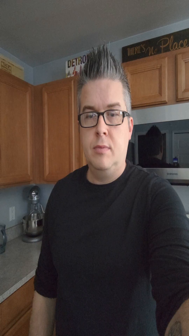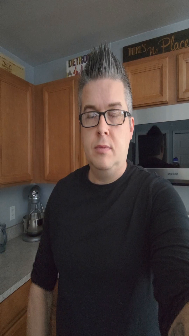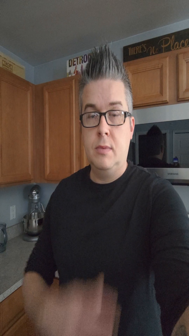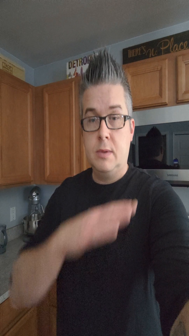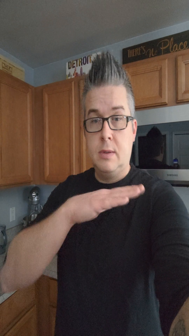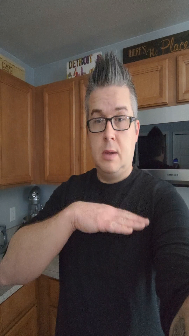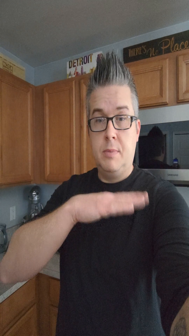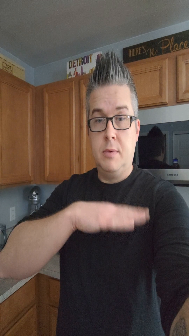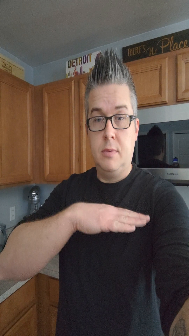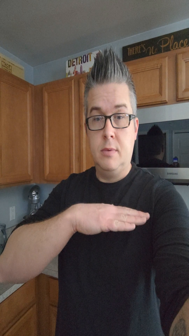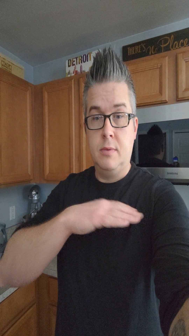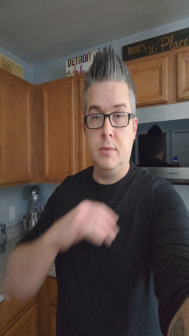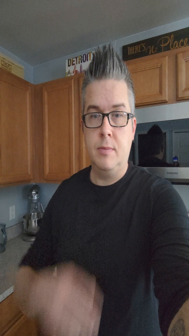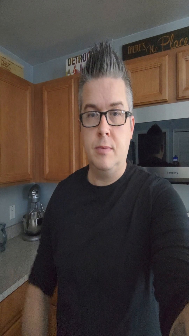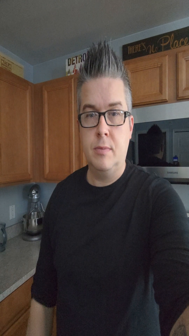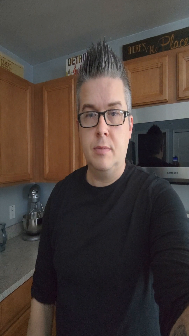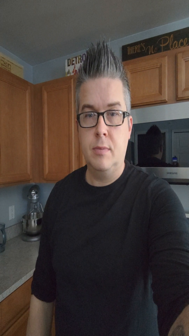table